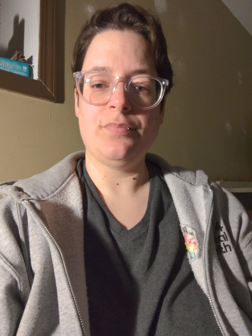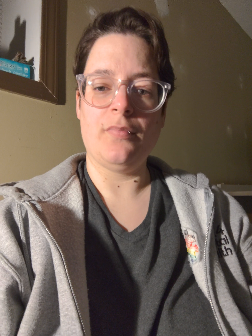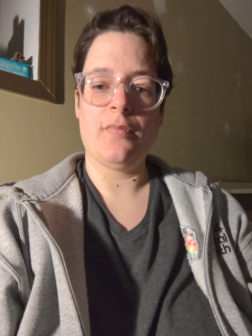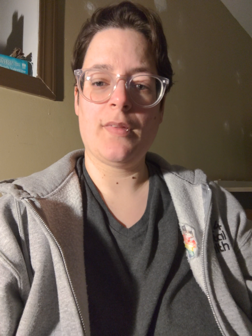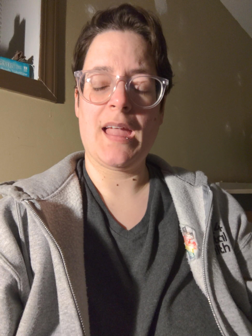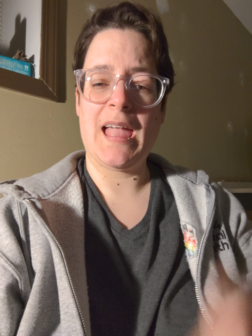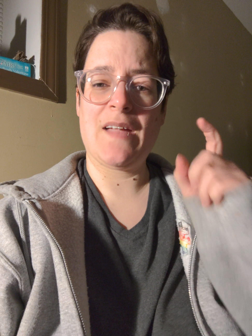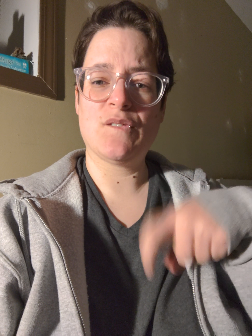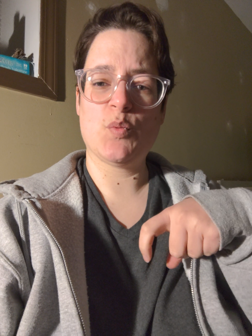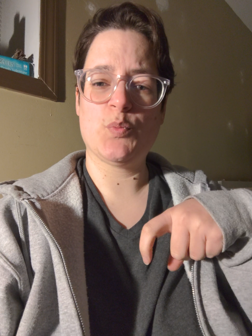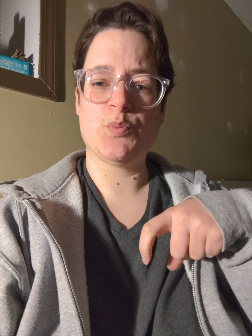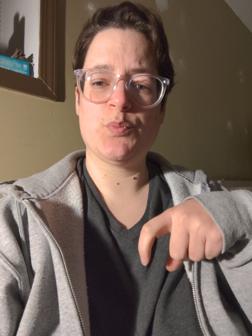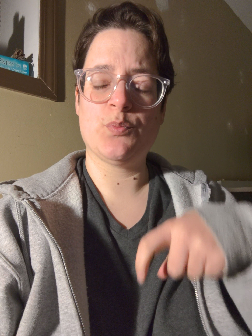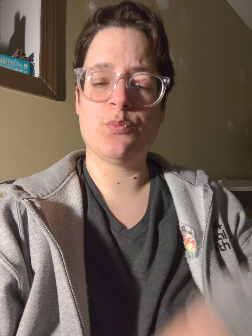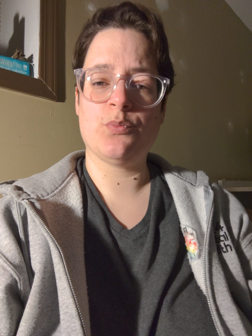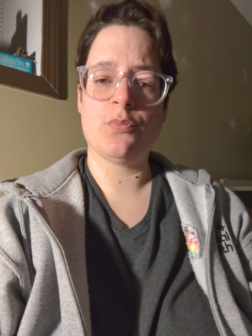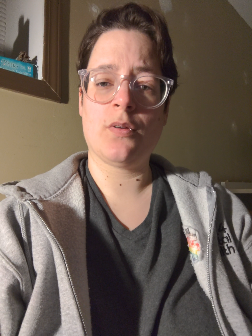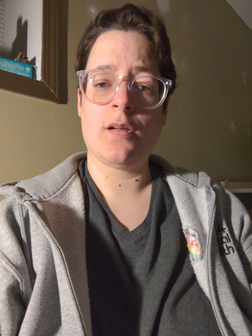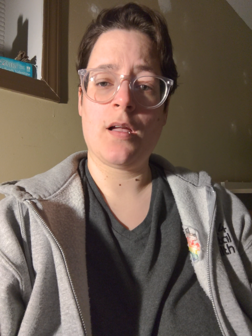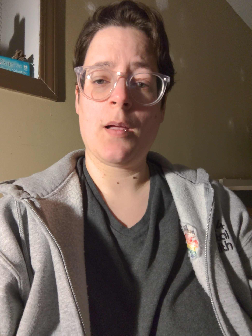have to